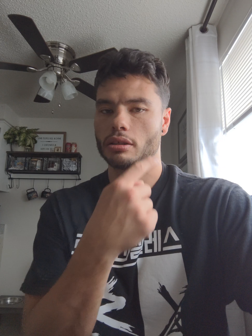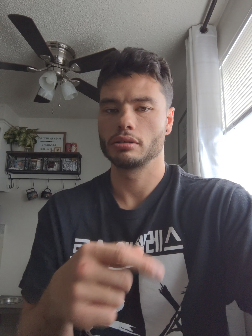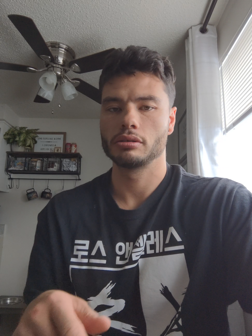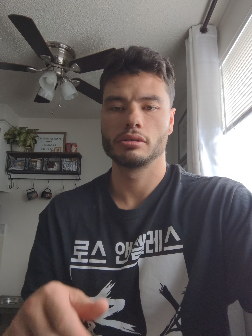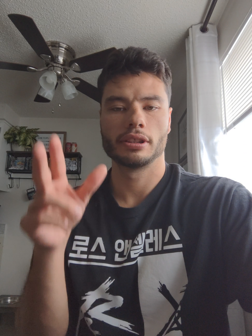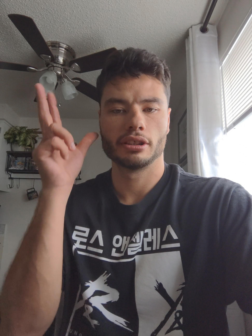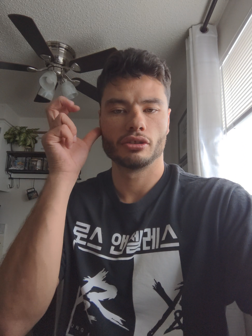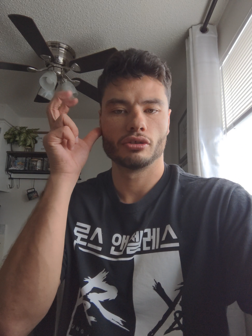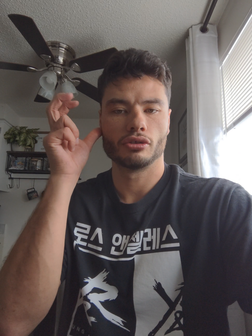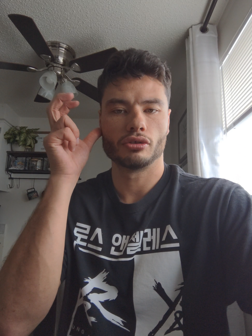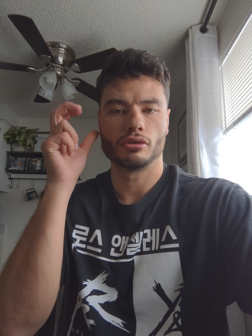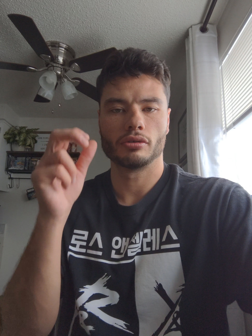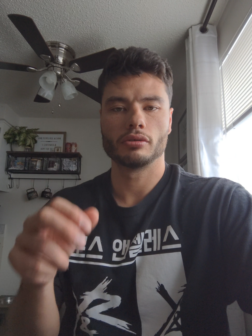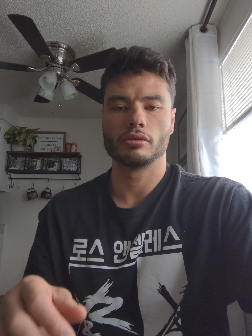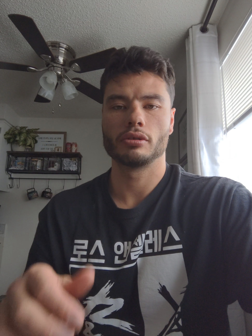hear